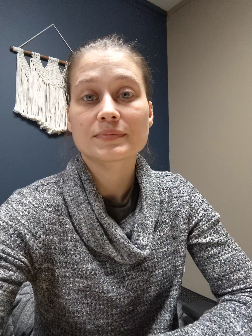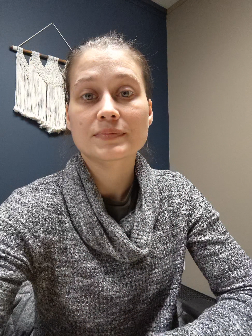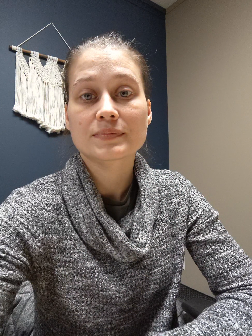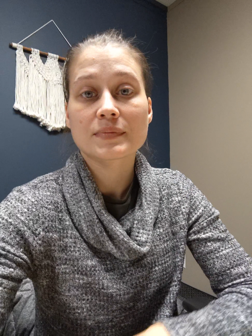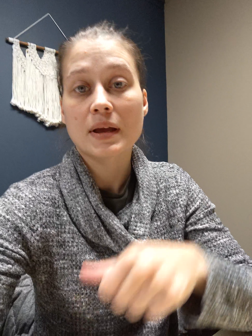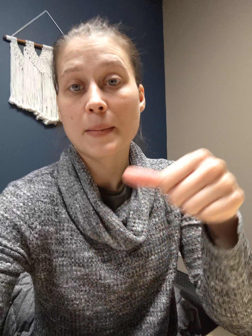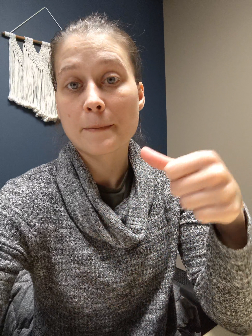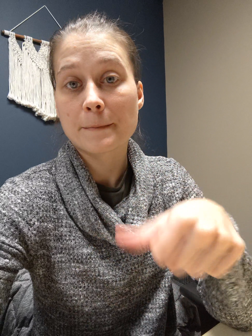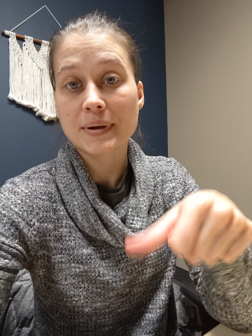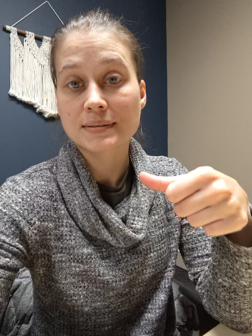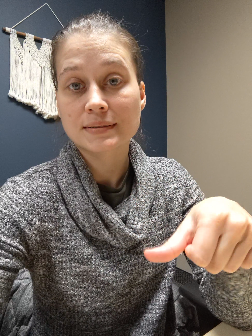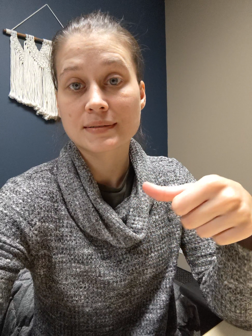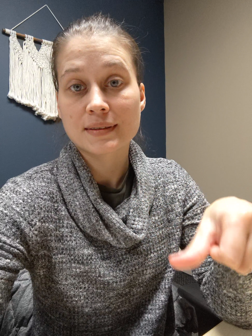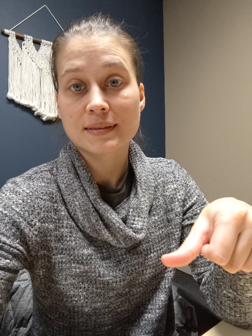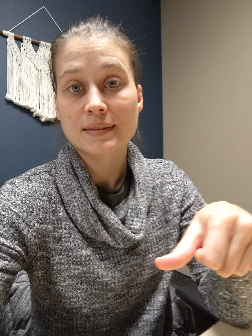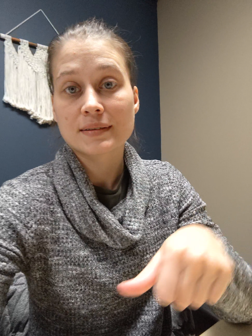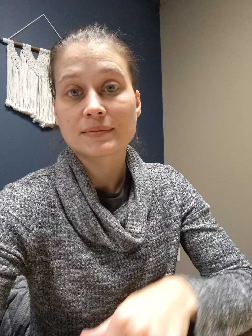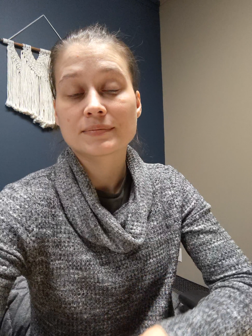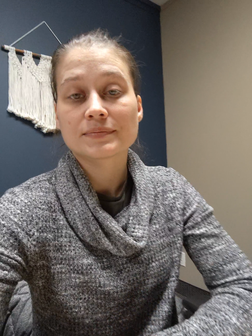puzzle